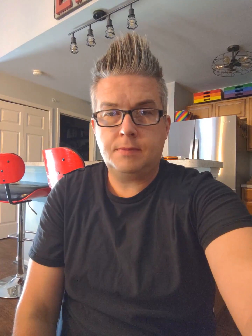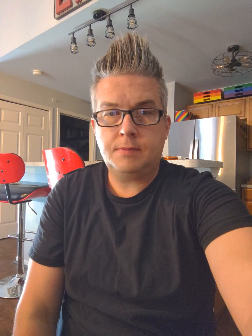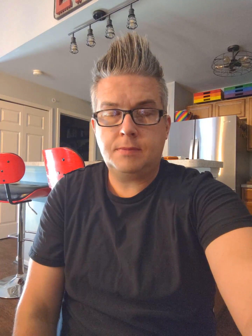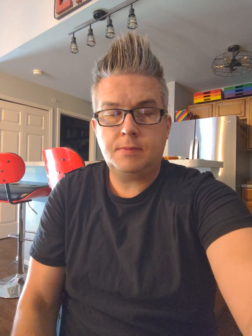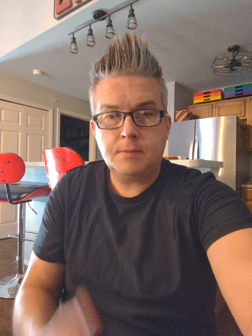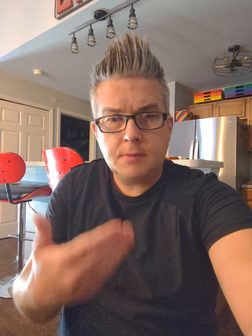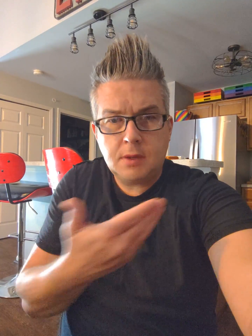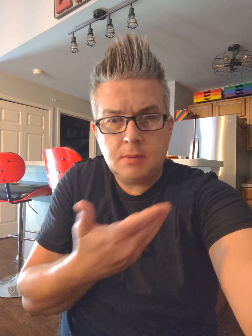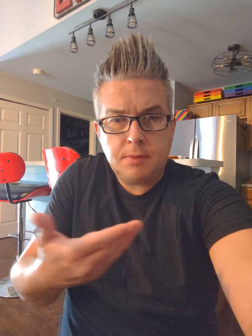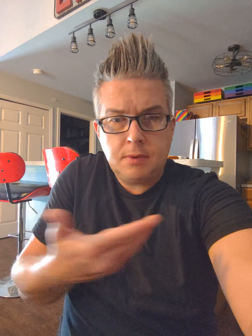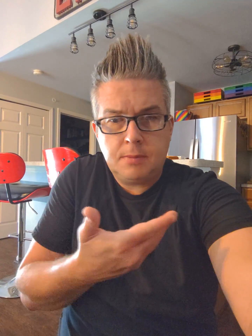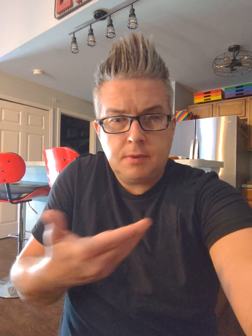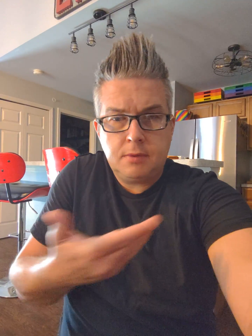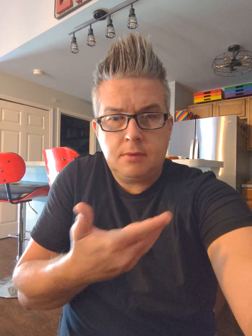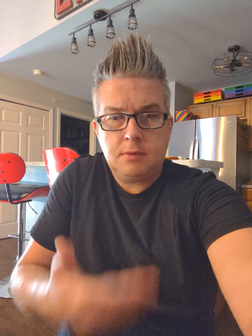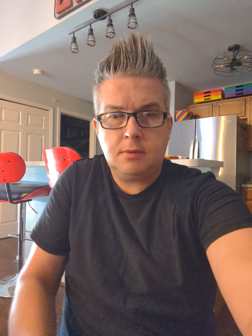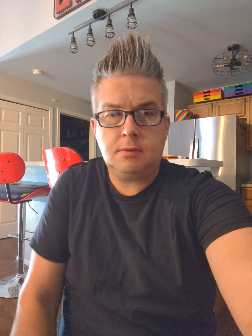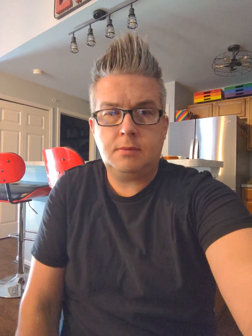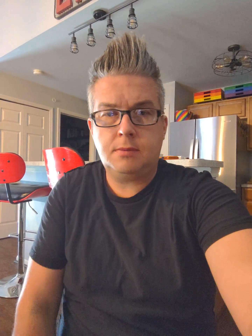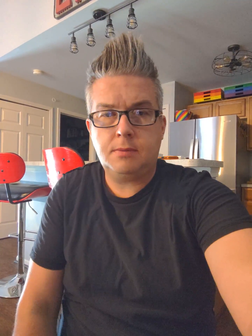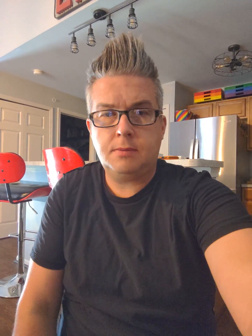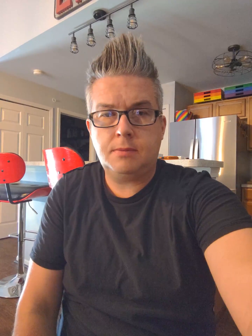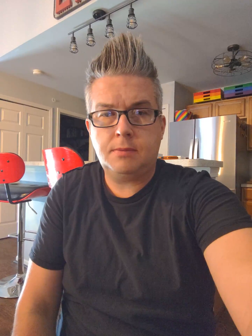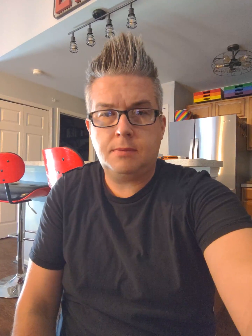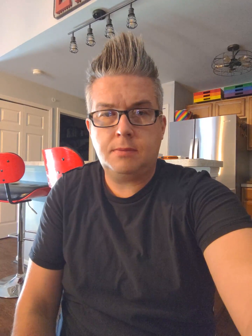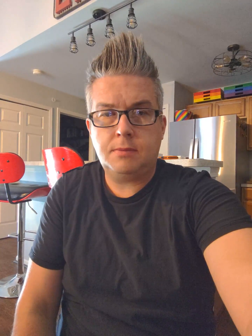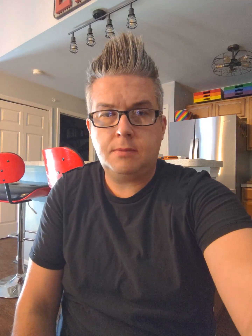baby